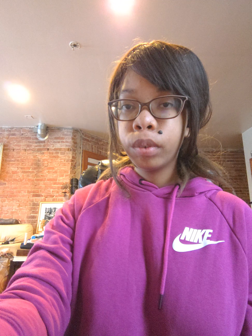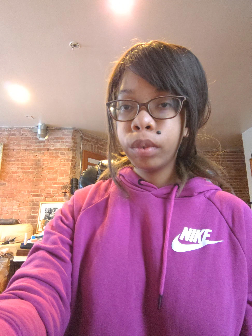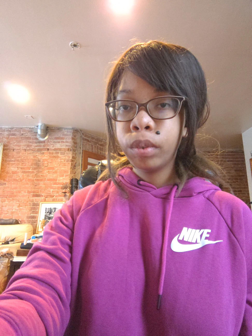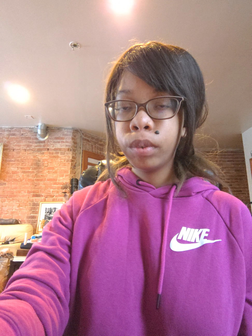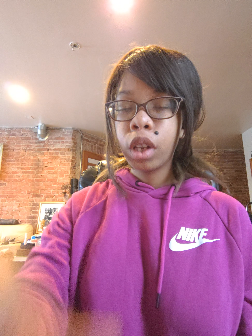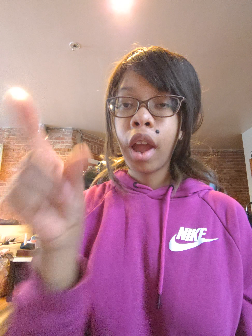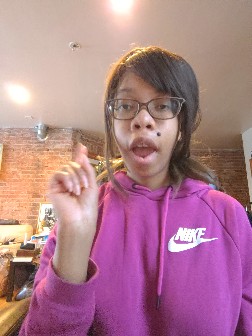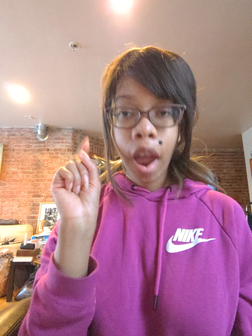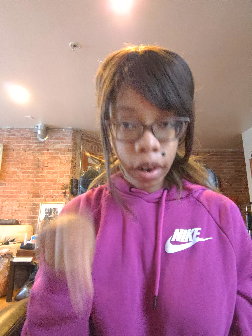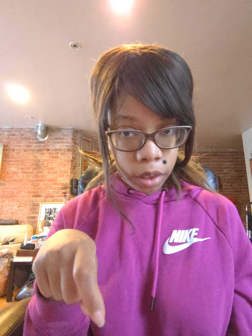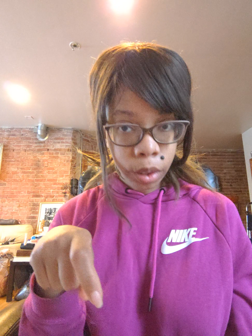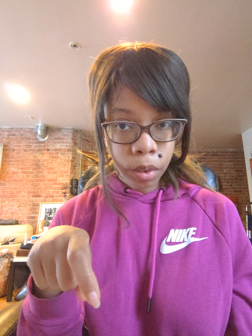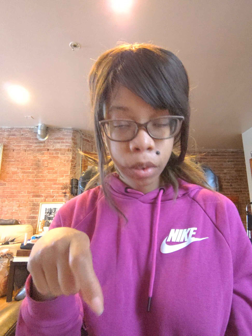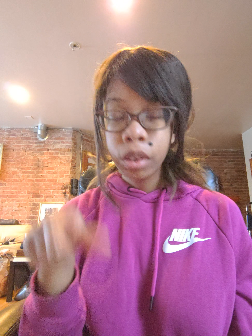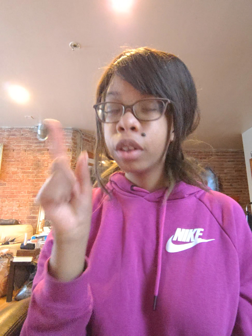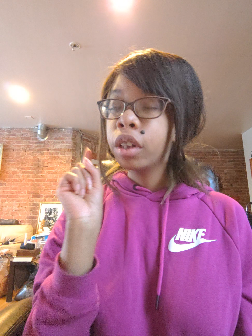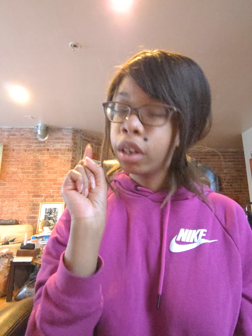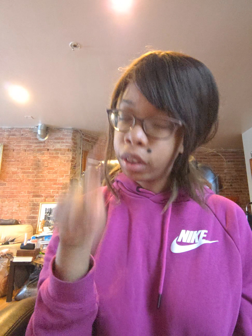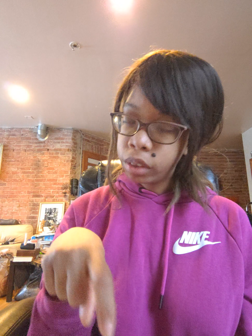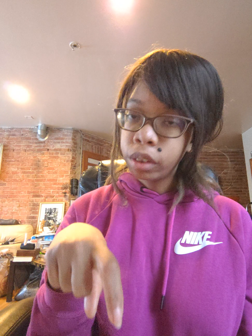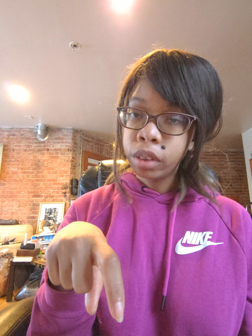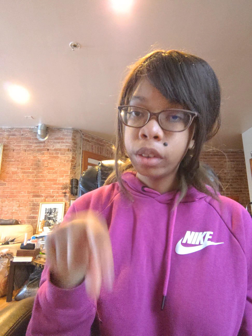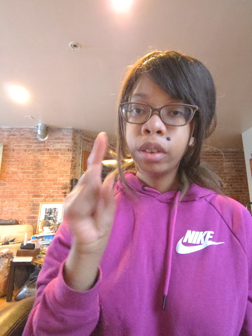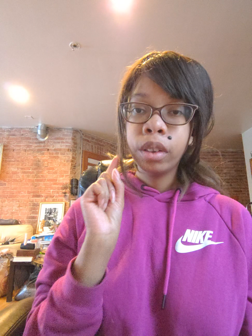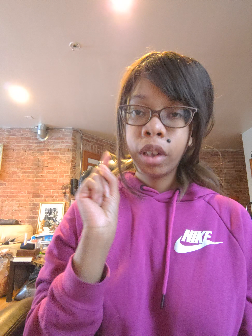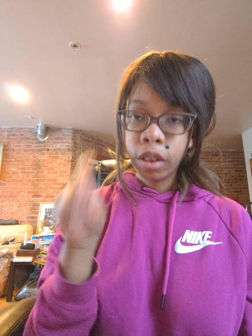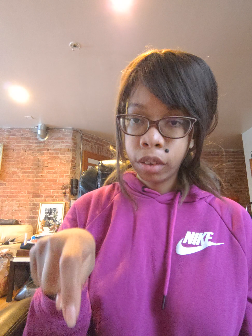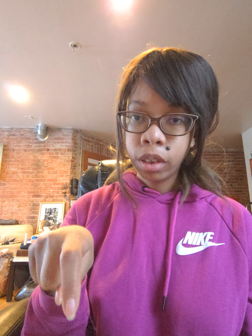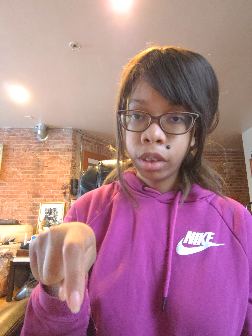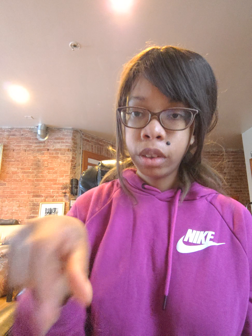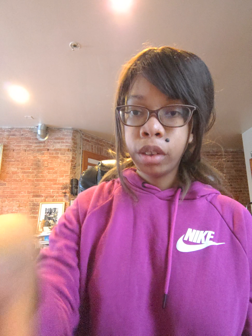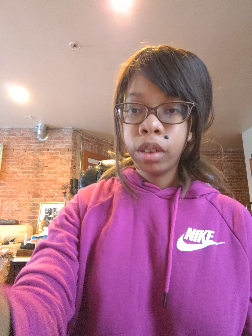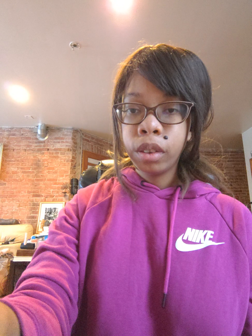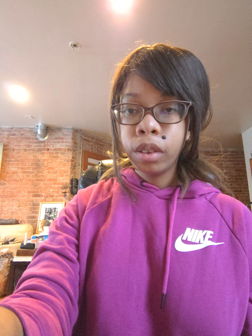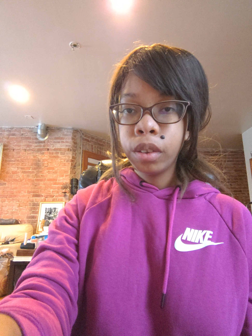have to